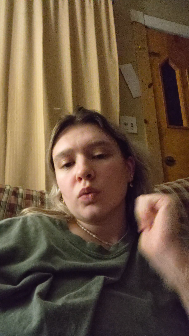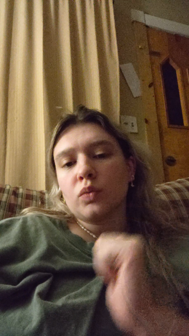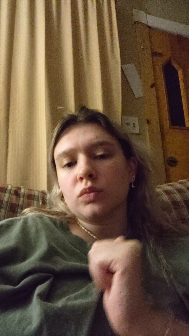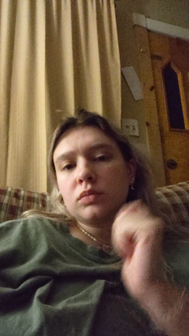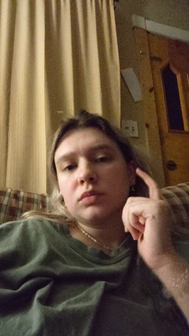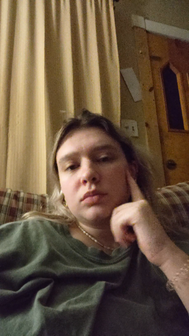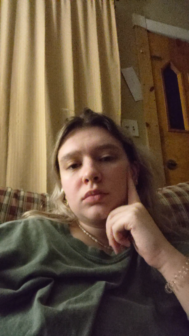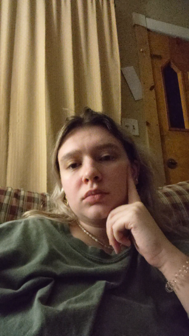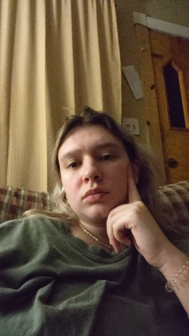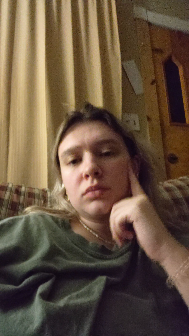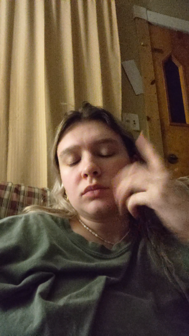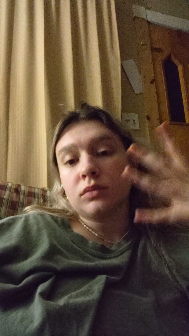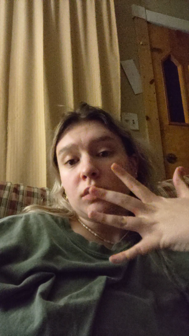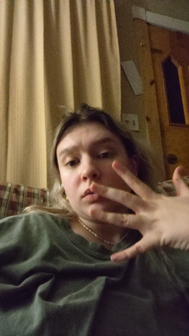scared